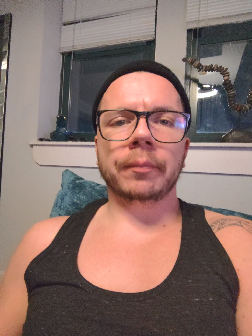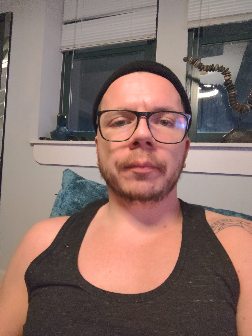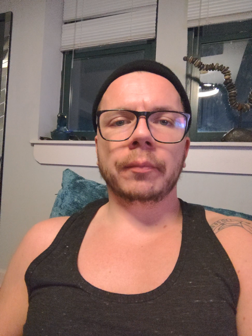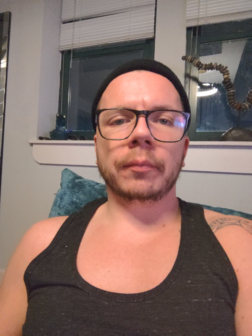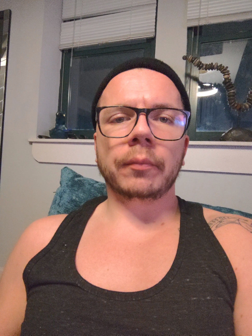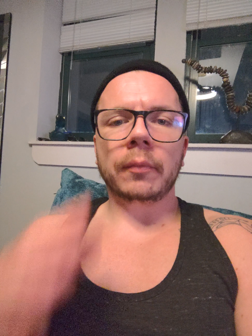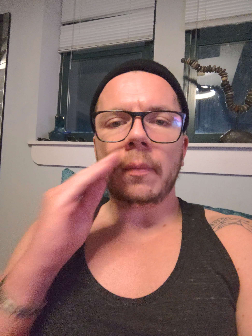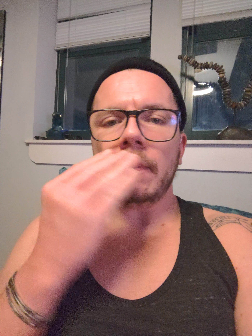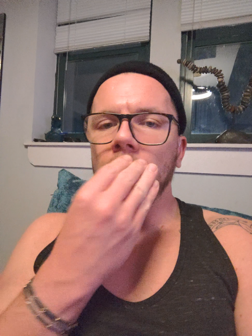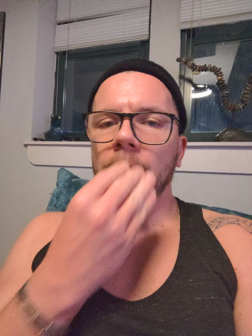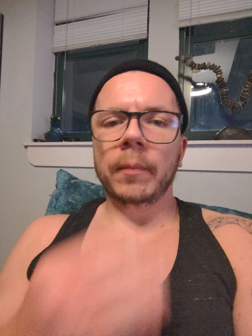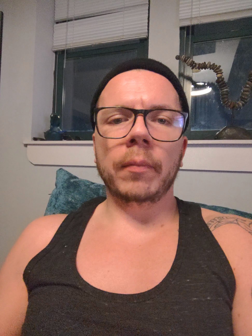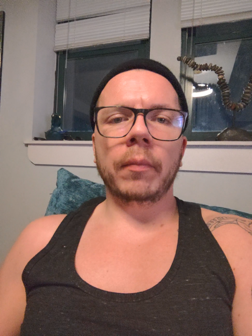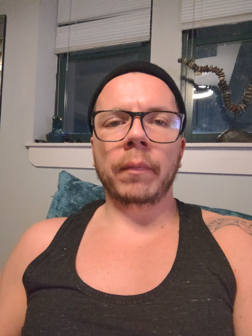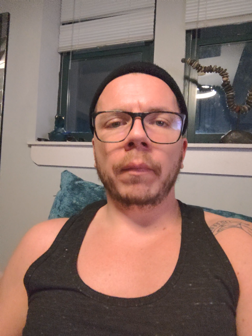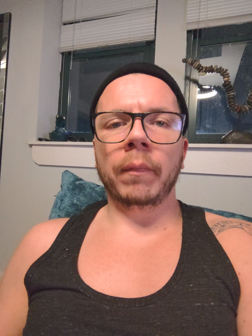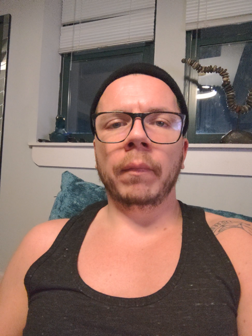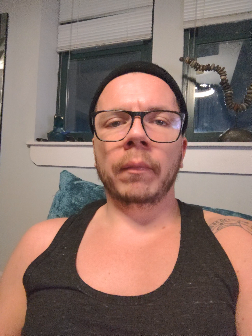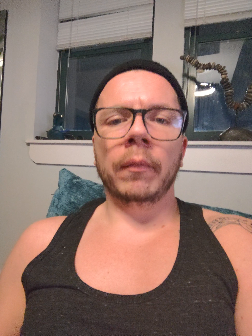flower